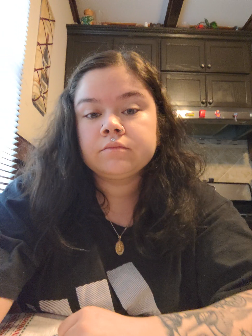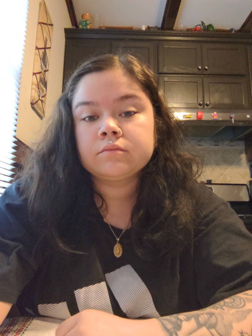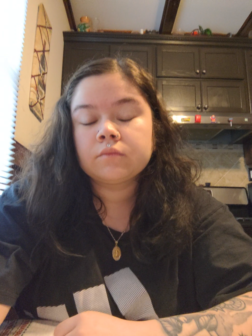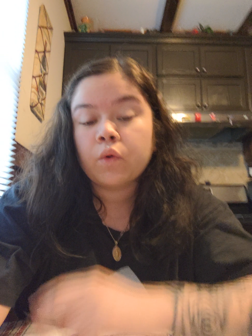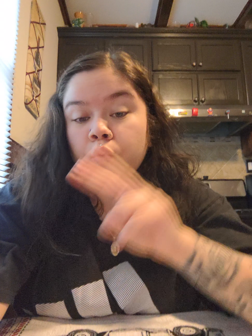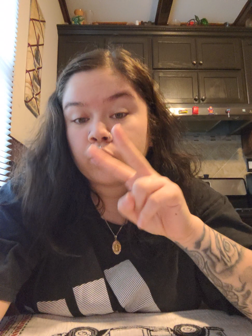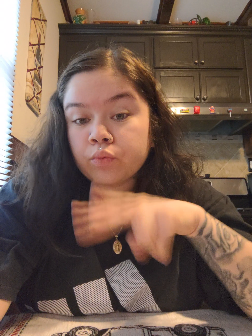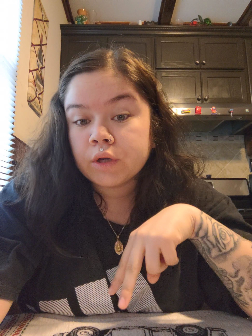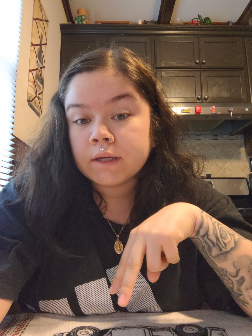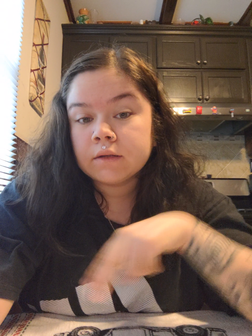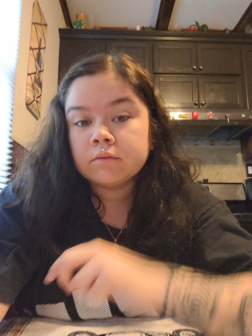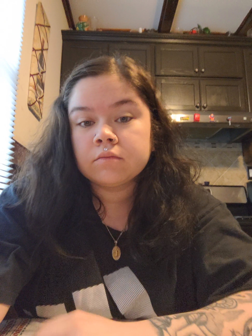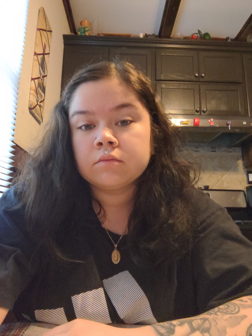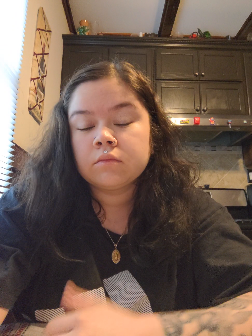read